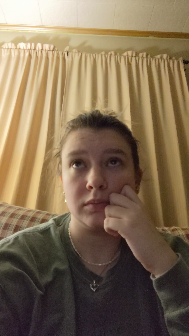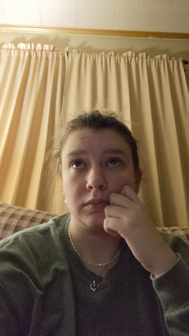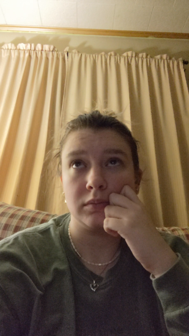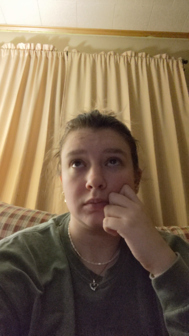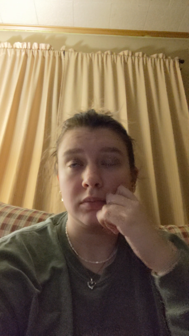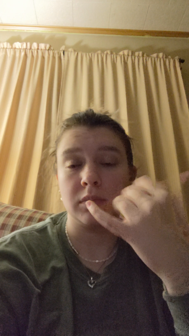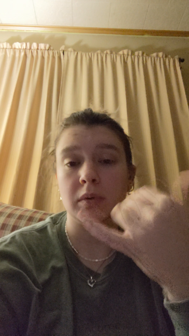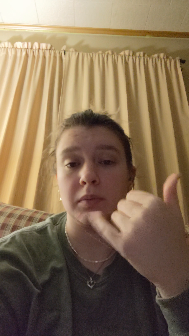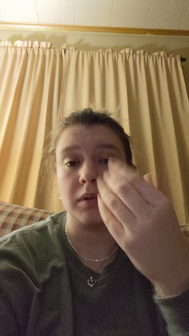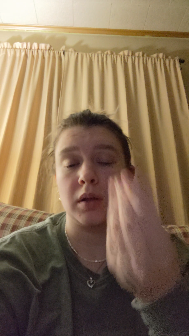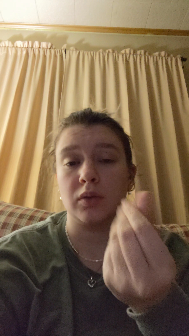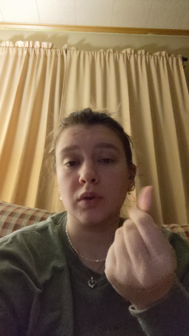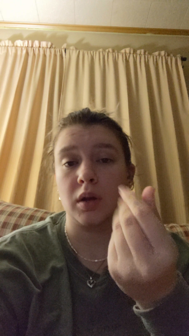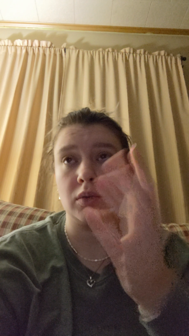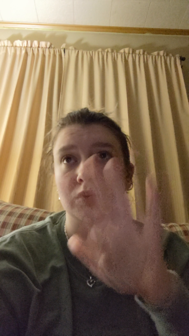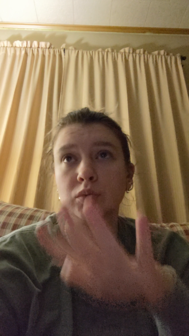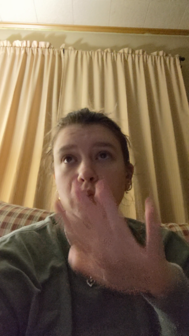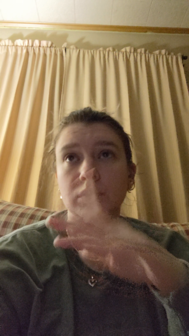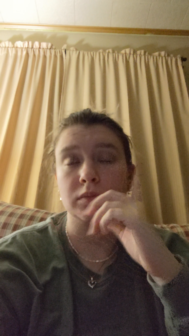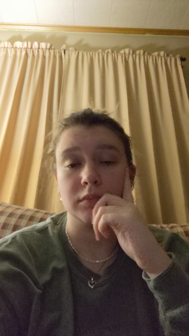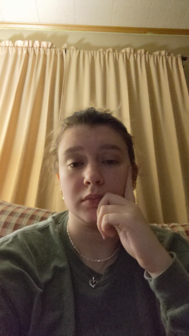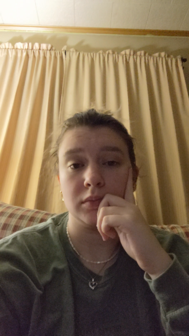playground